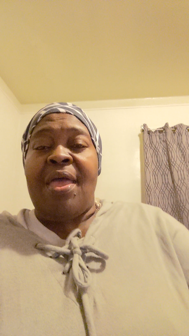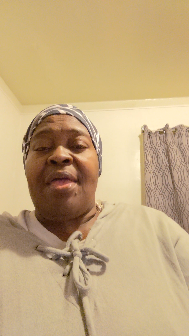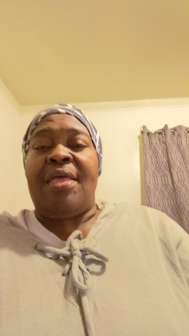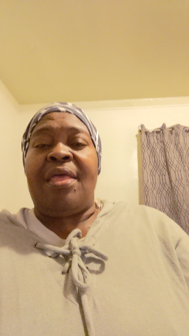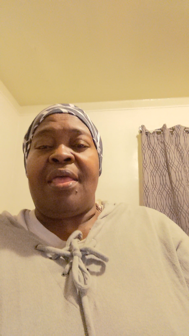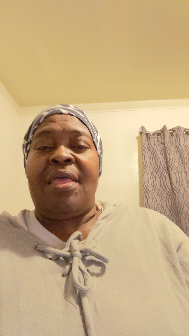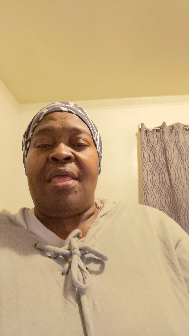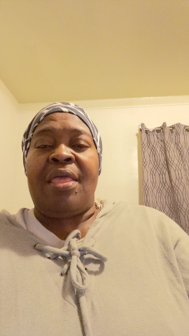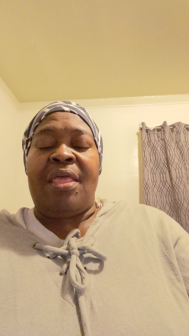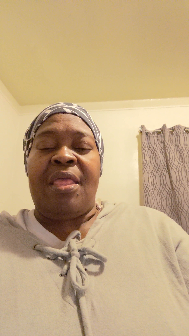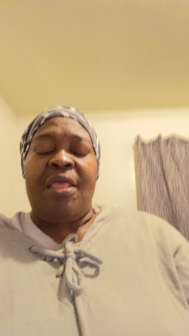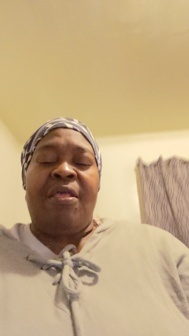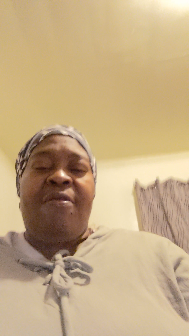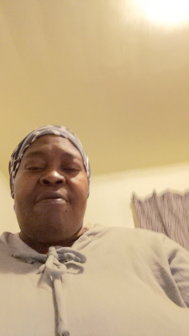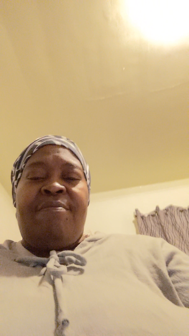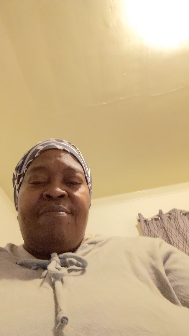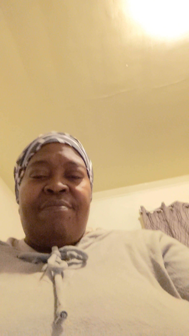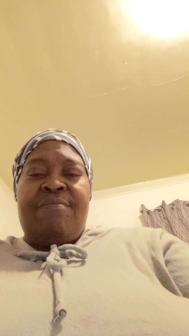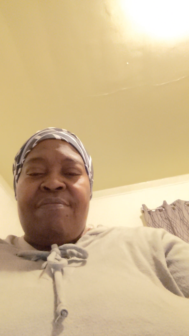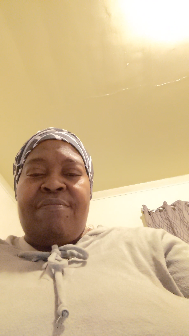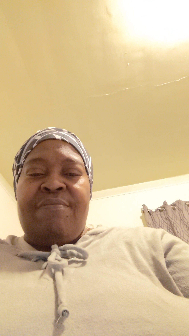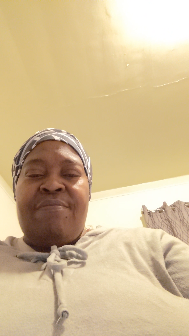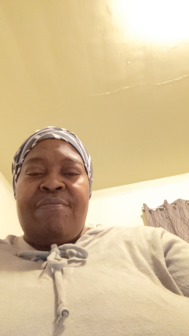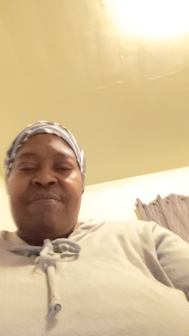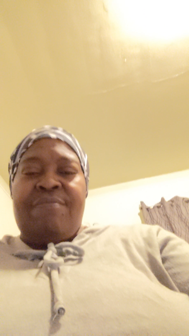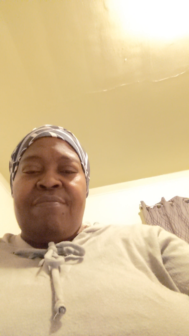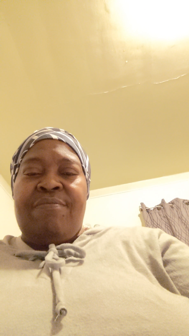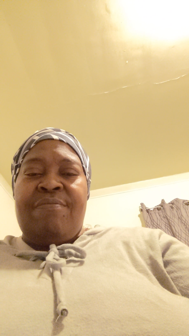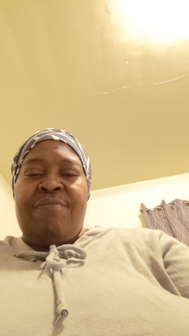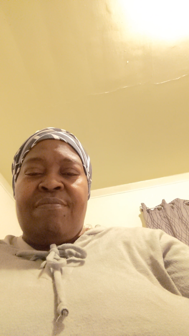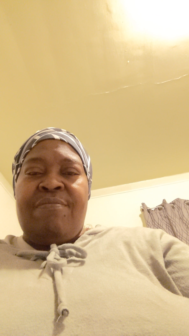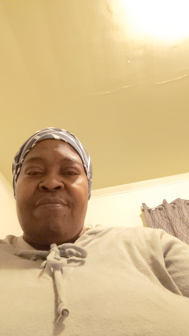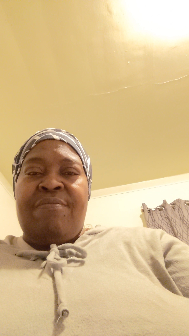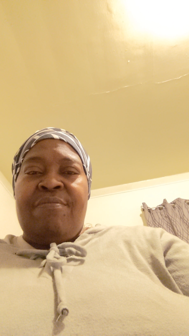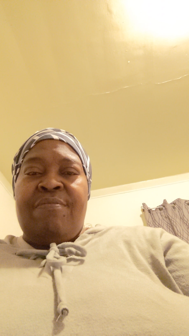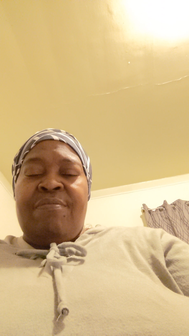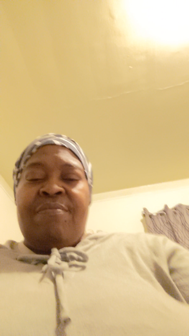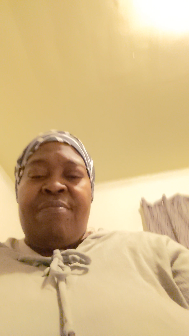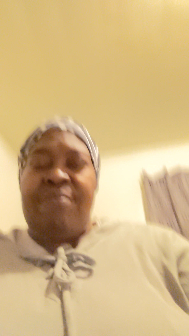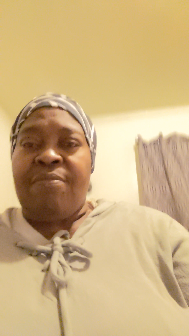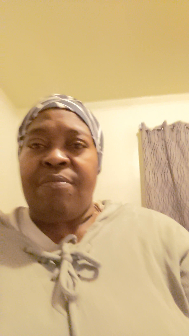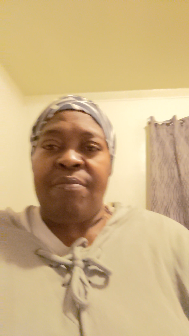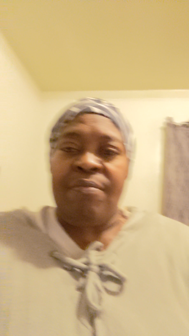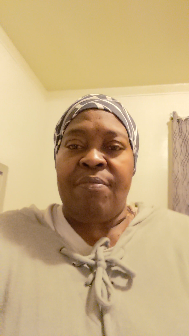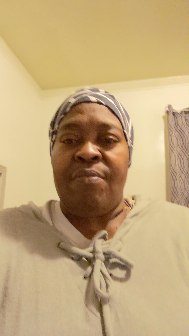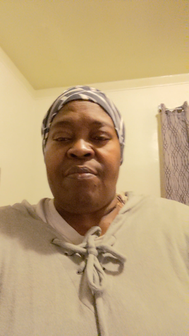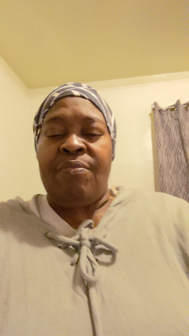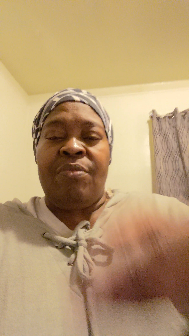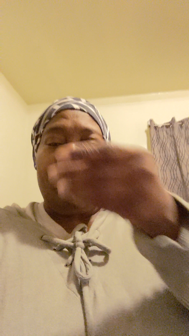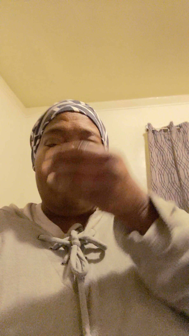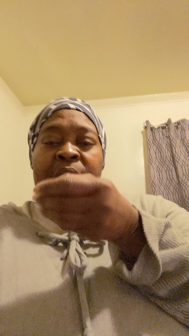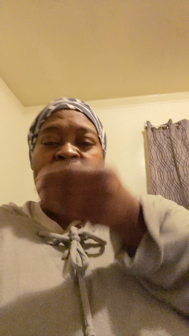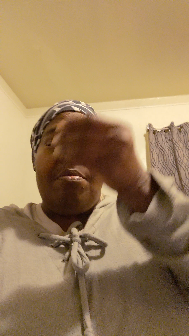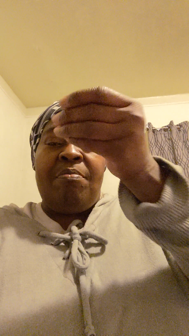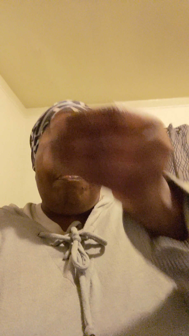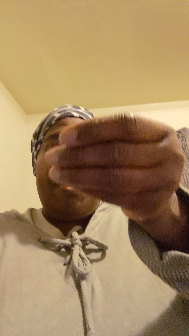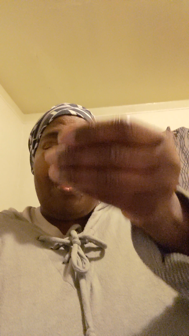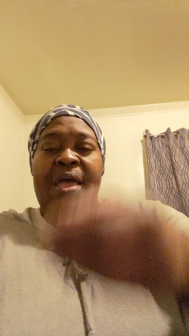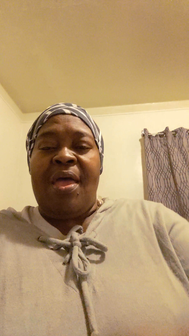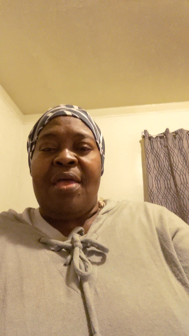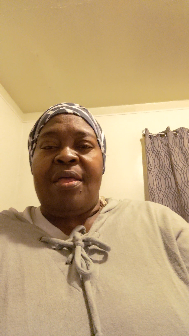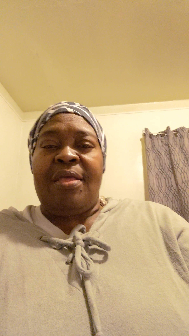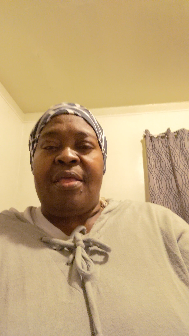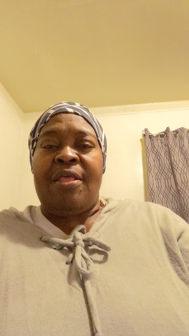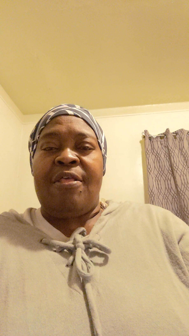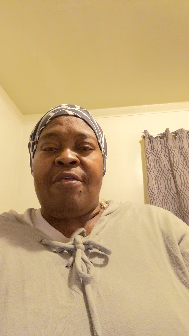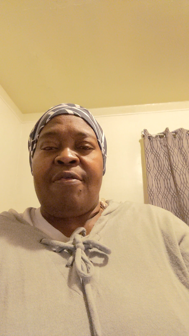buy